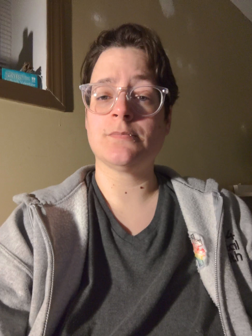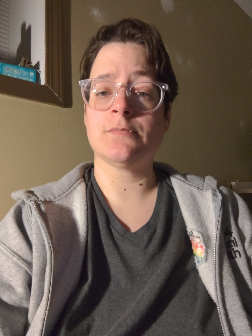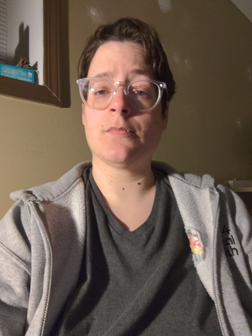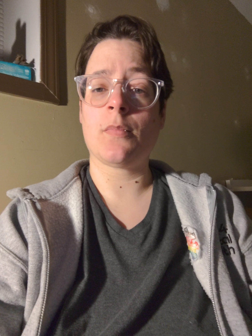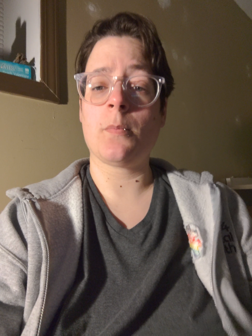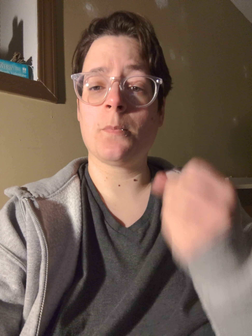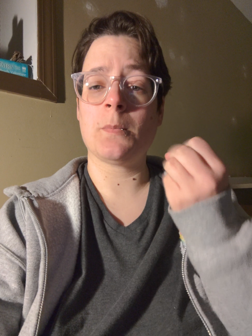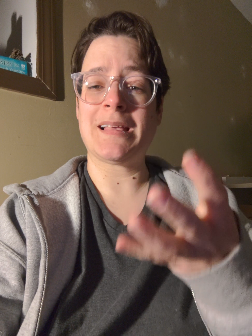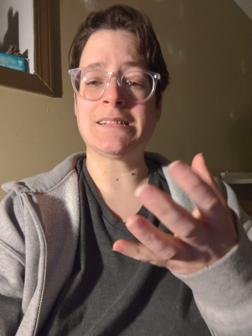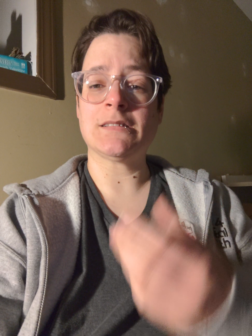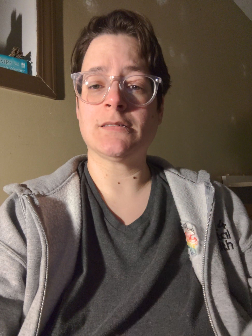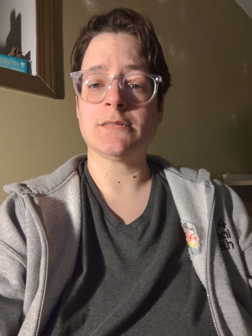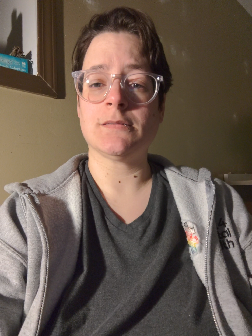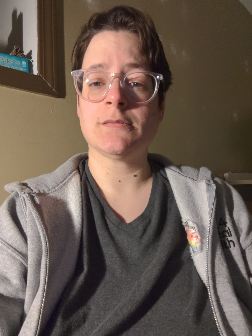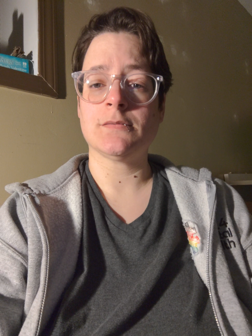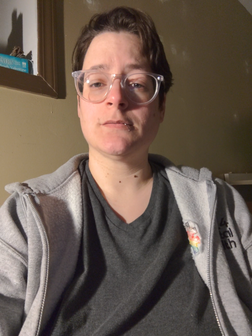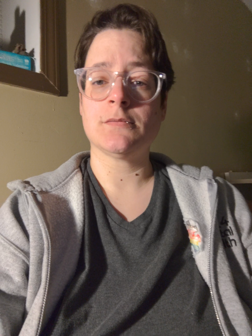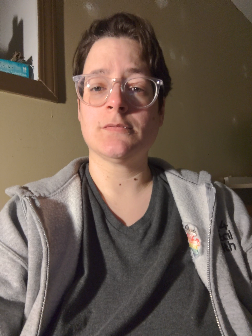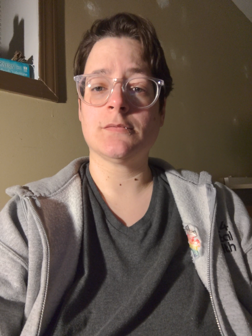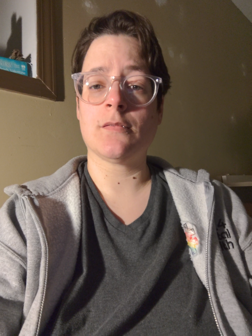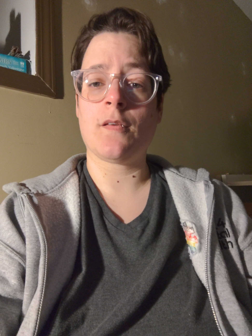many